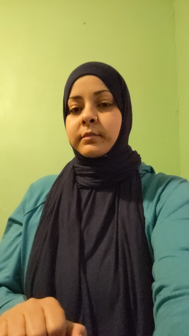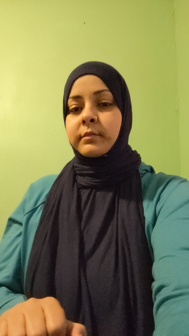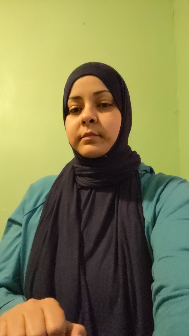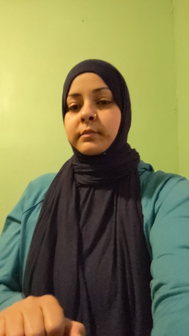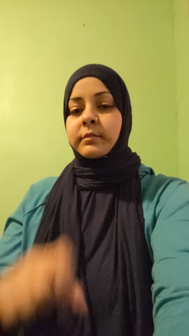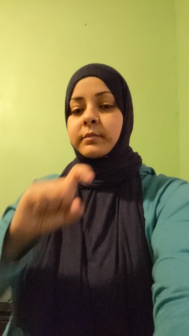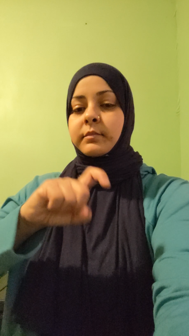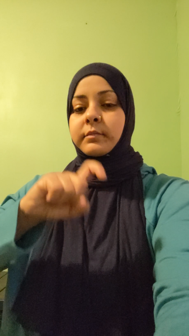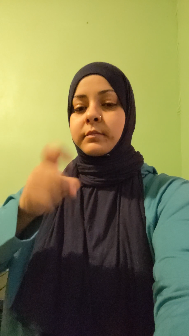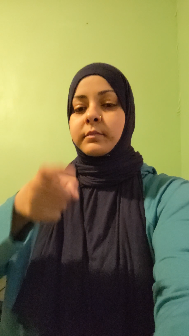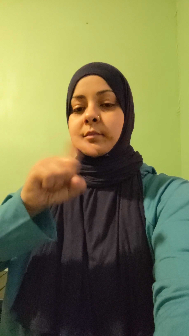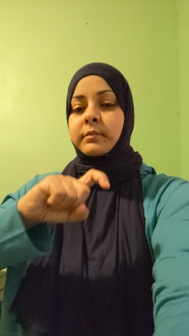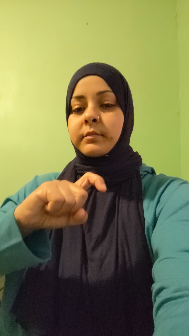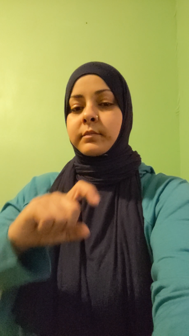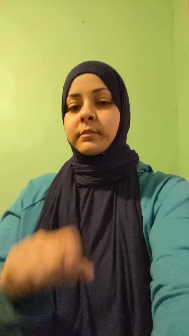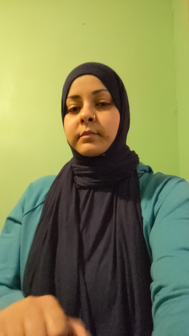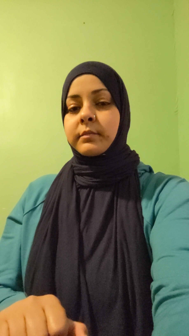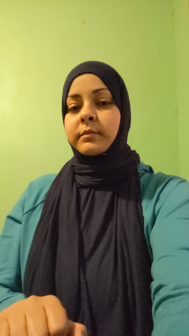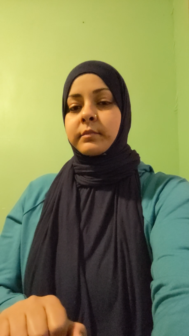friend